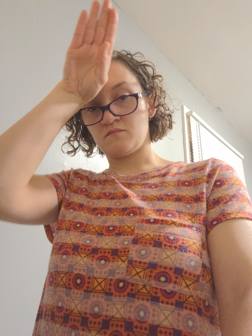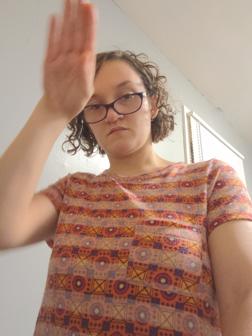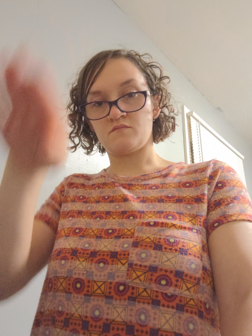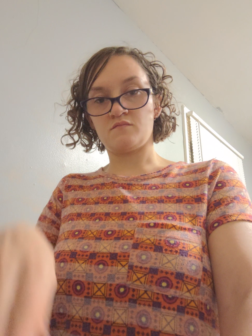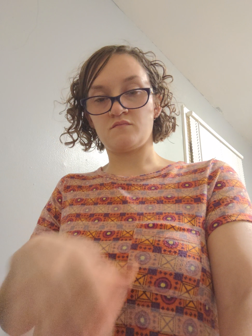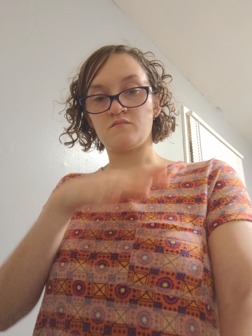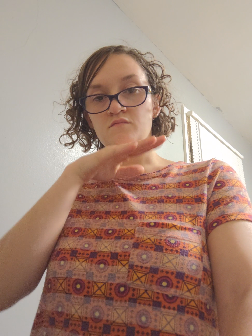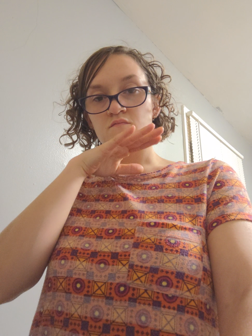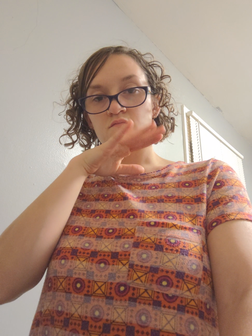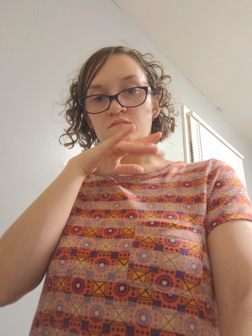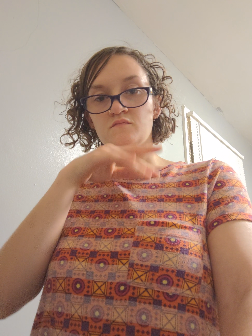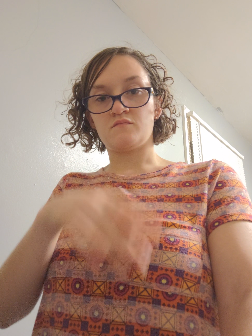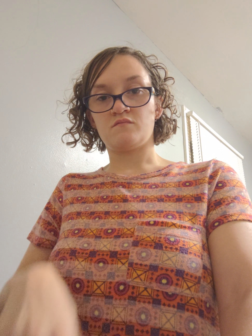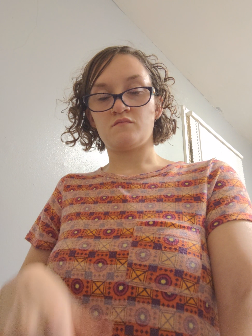dirty